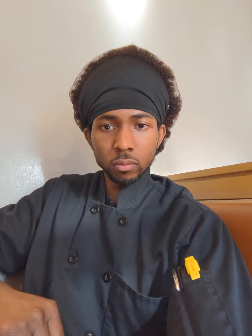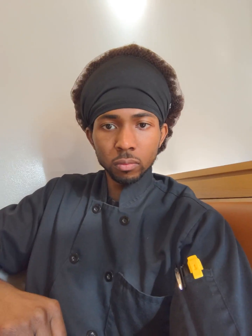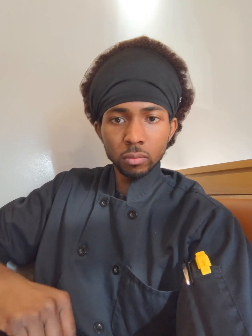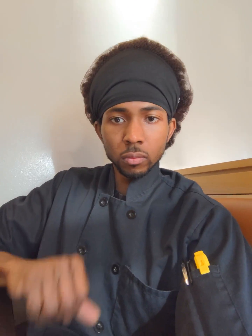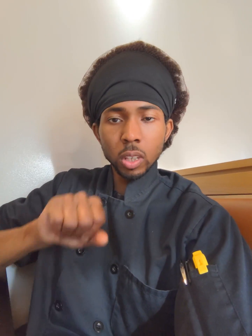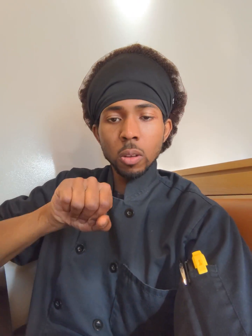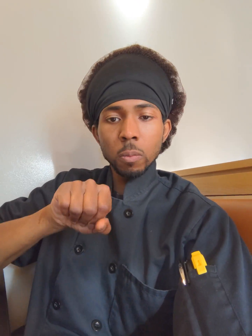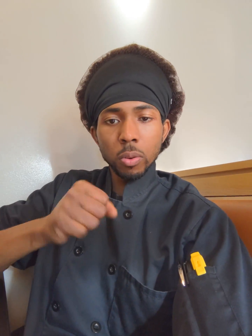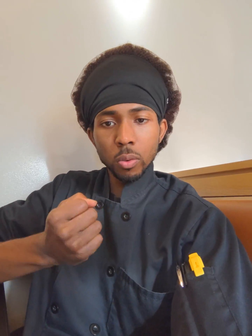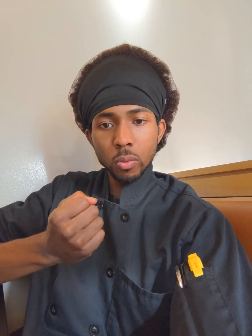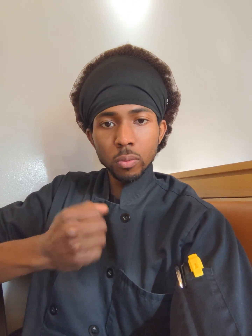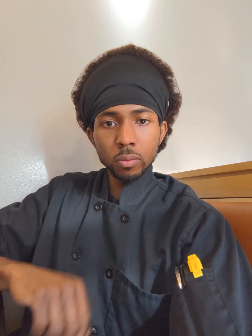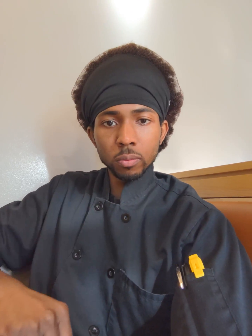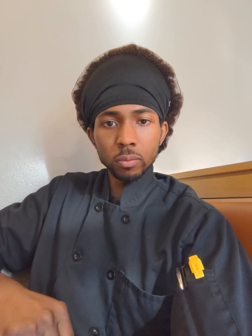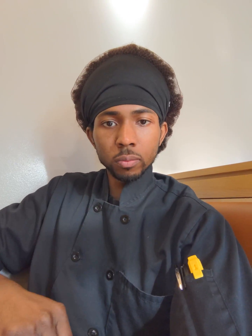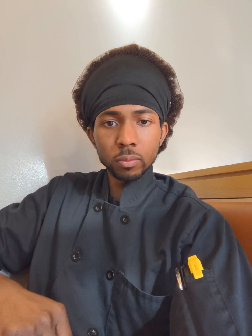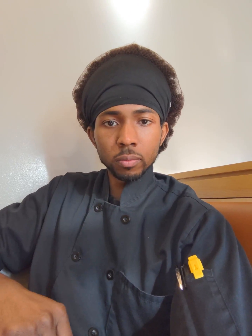break